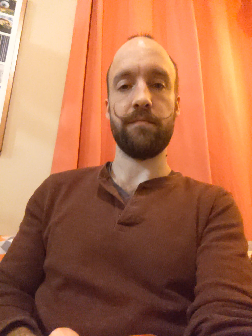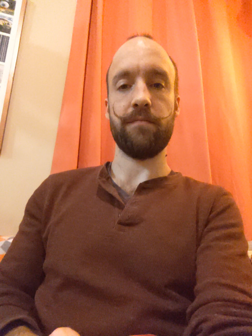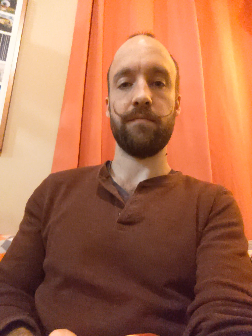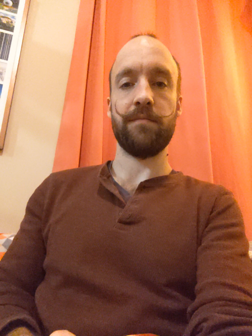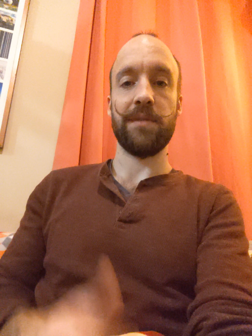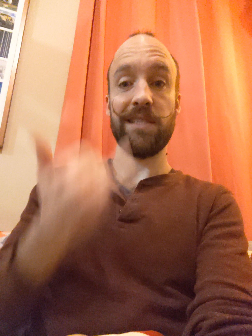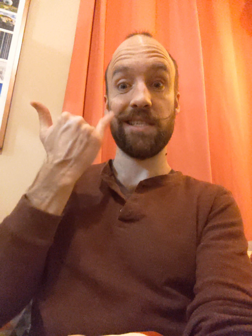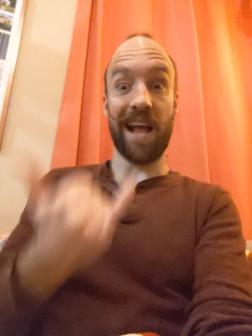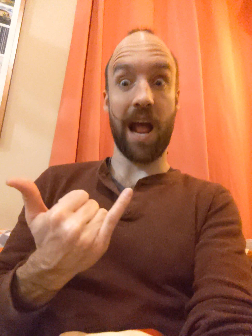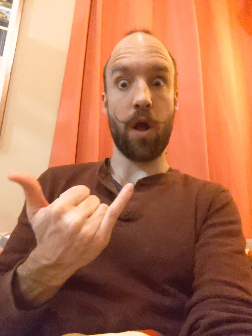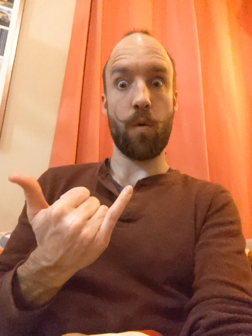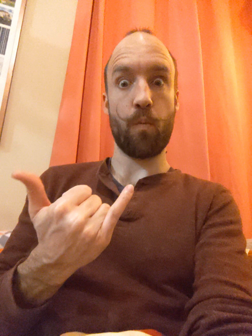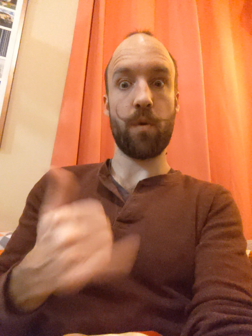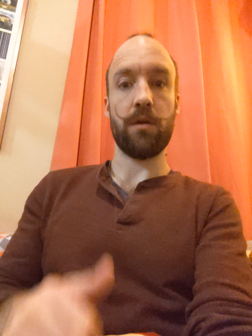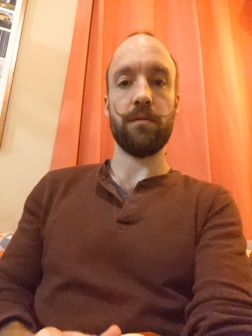now